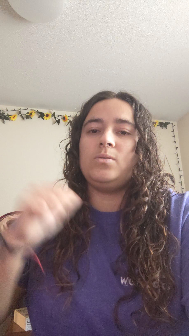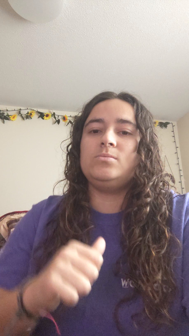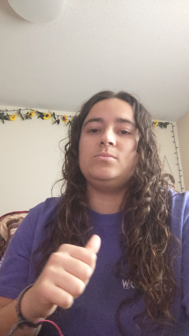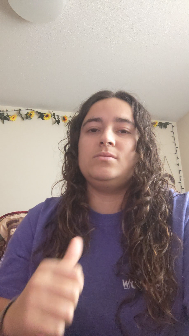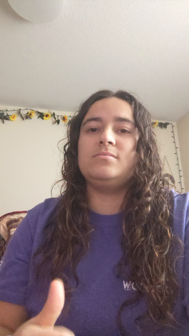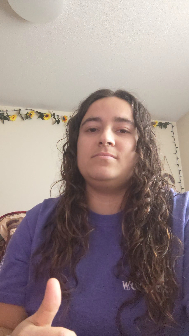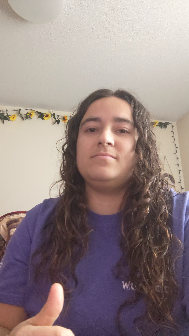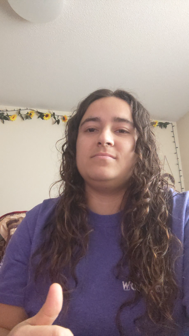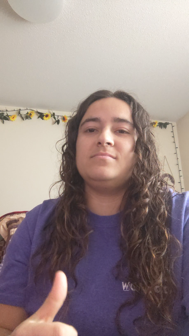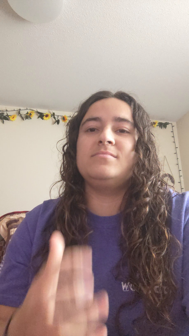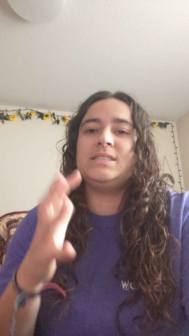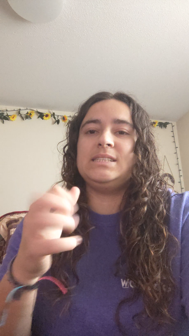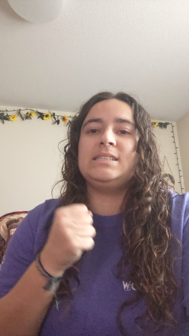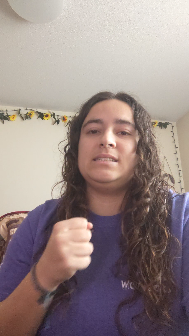get